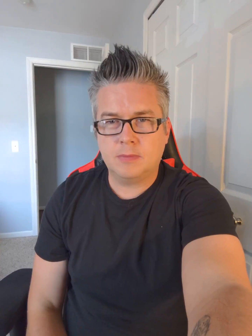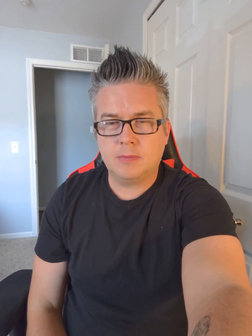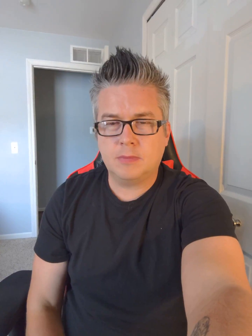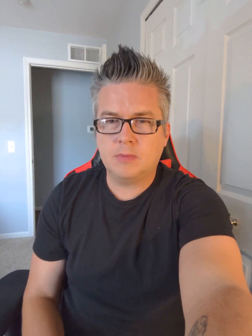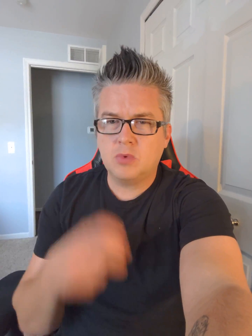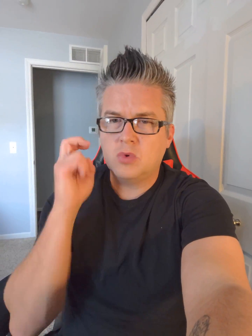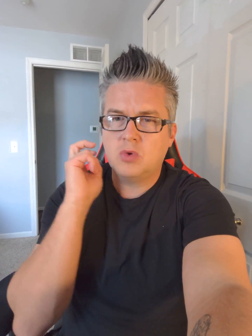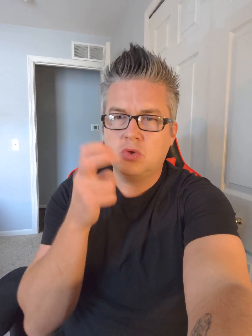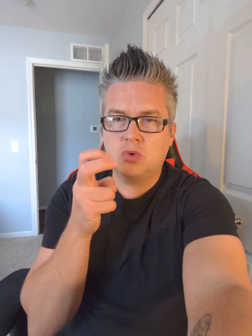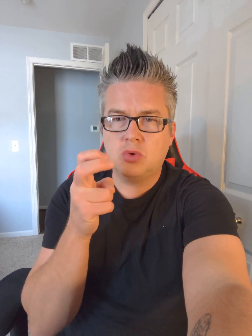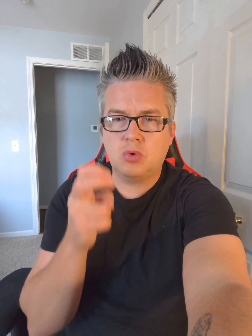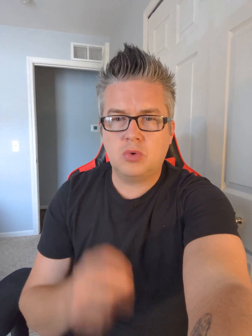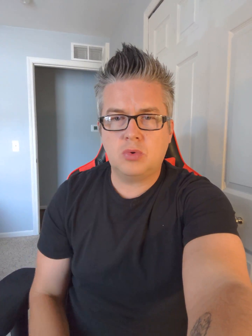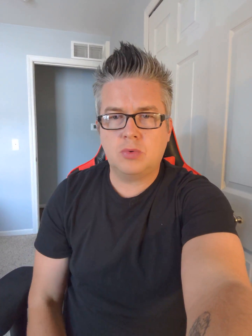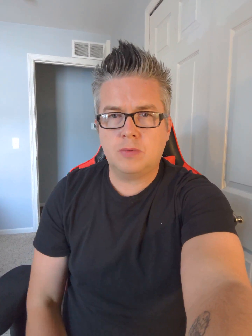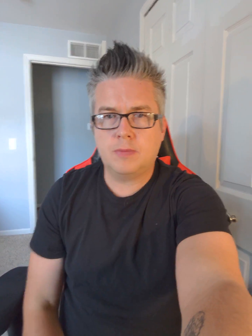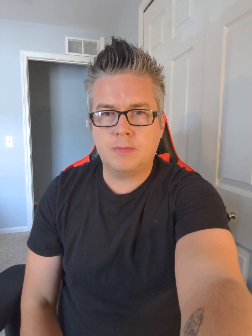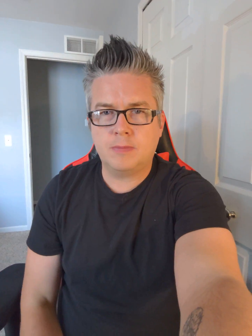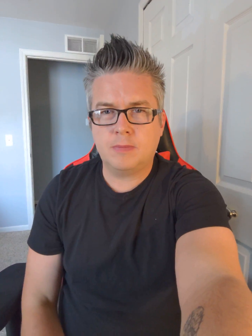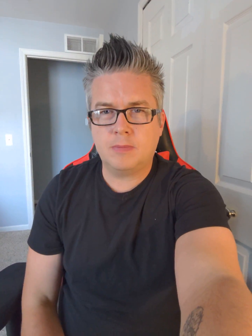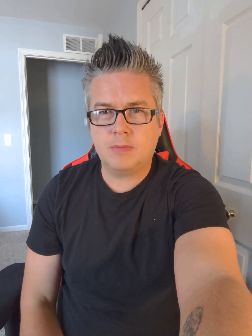hard